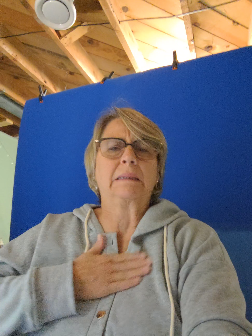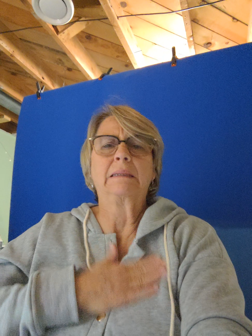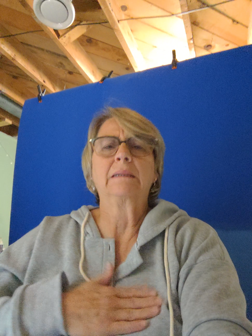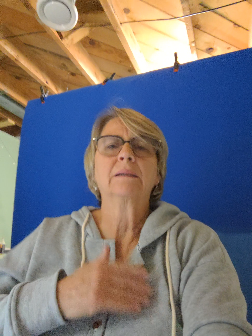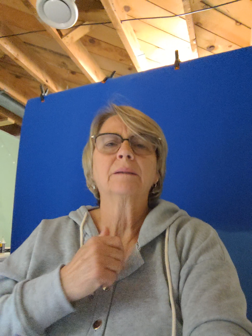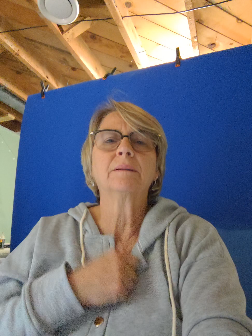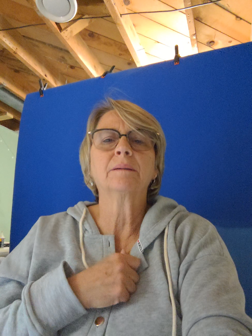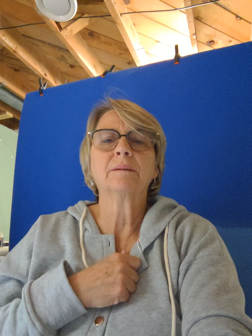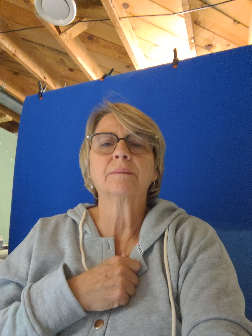please